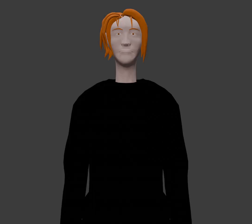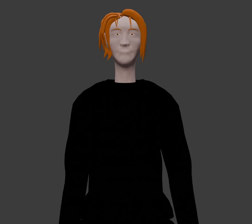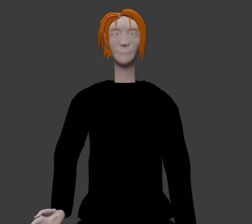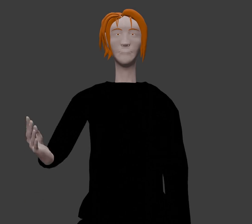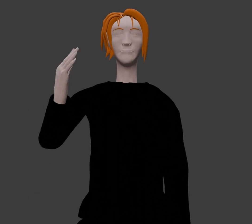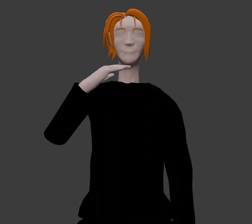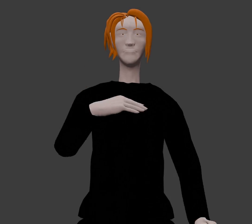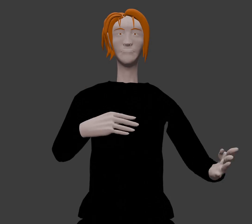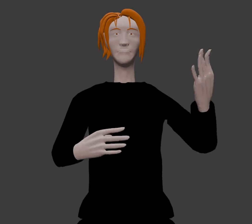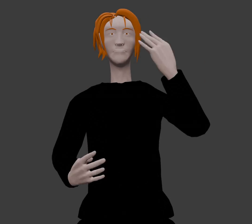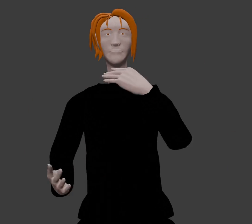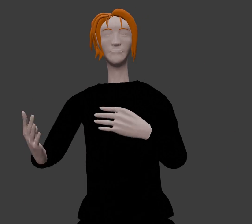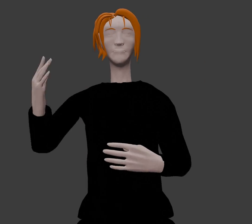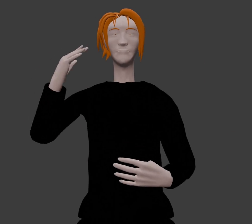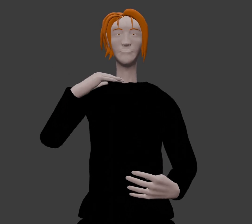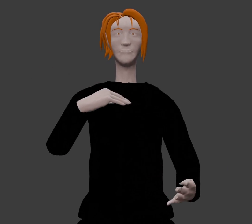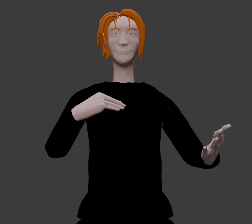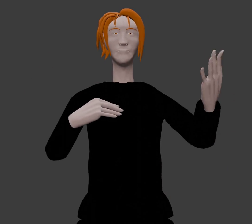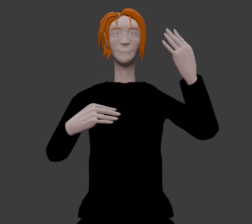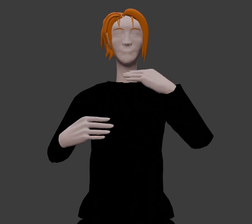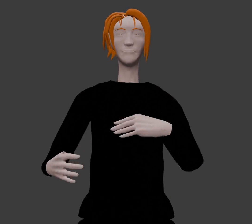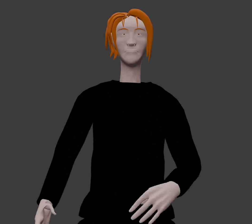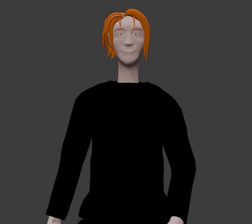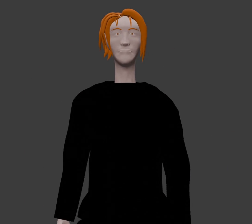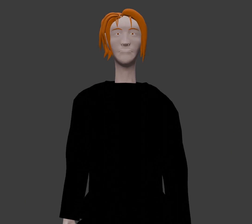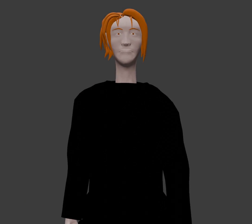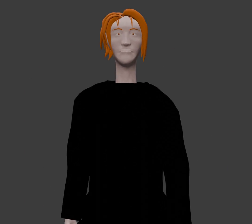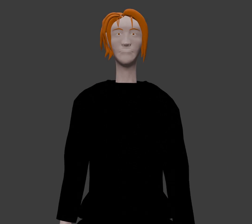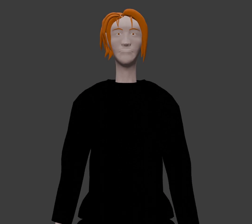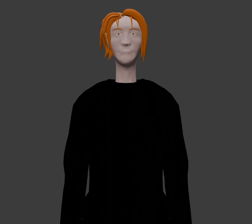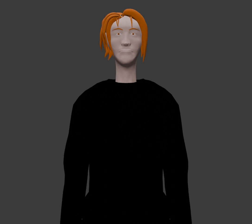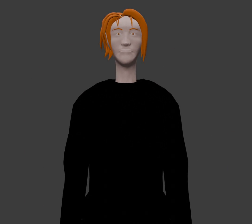Banquet